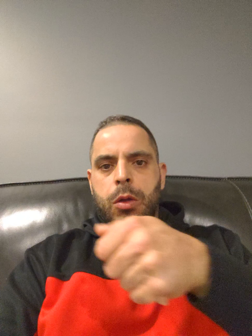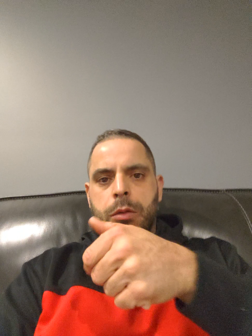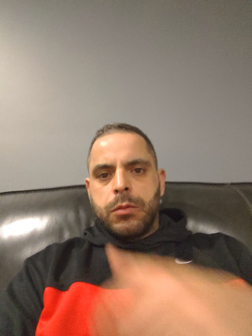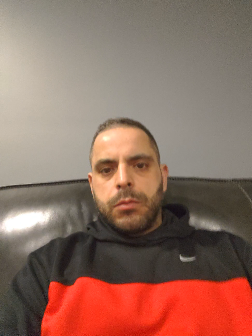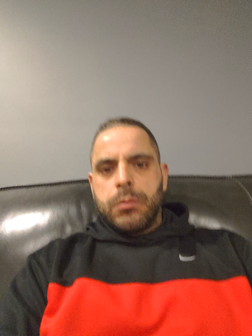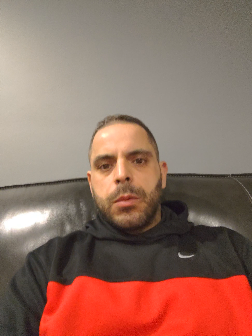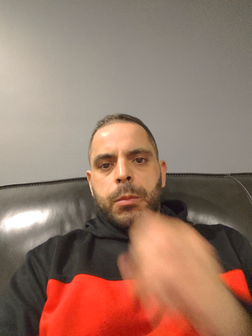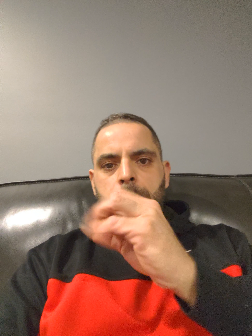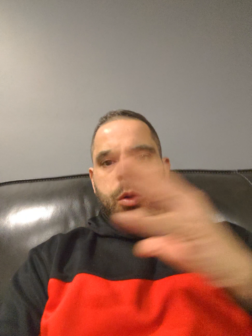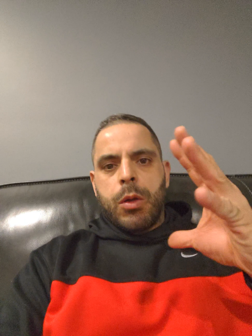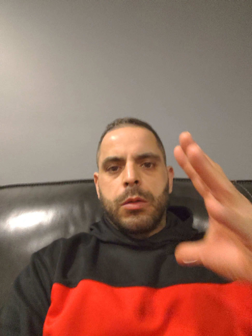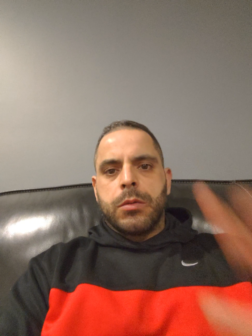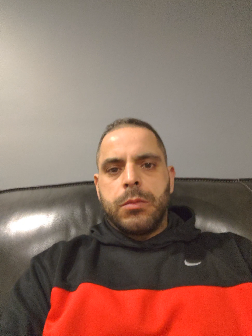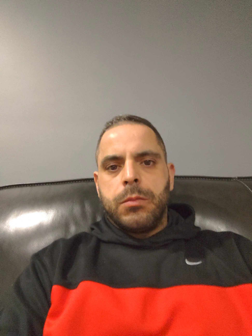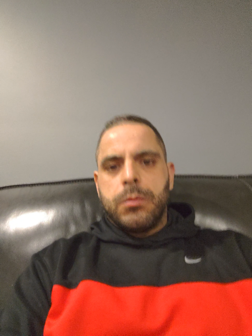balloon